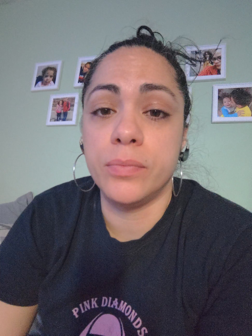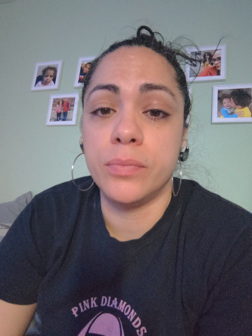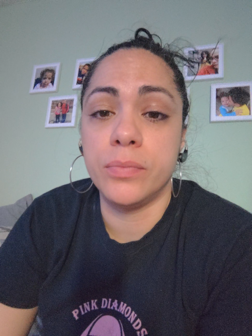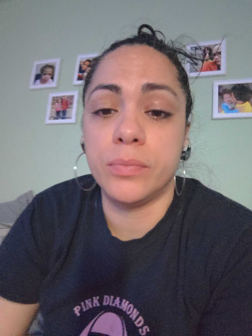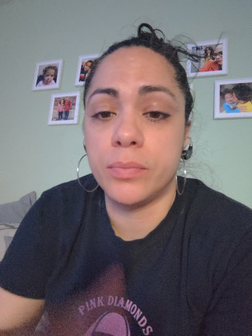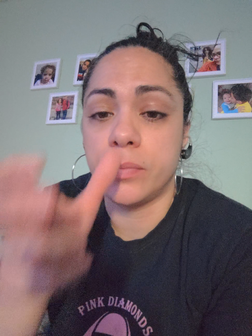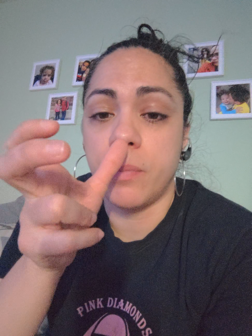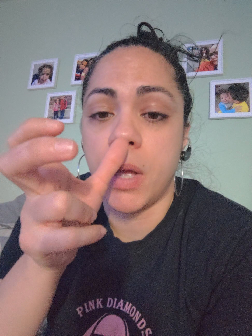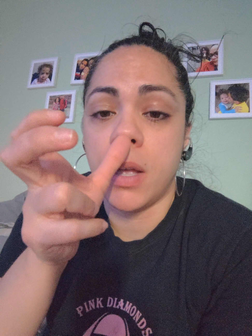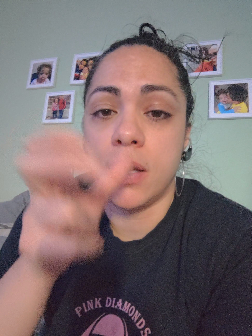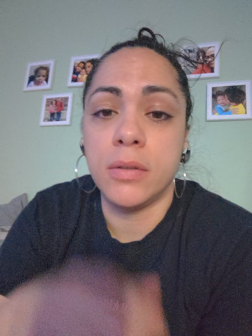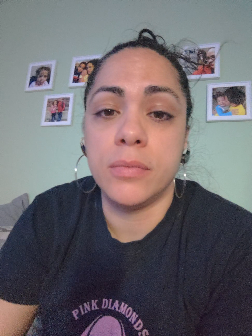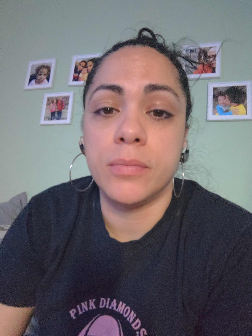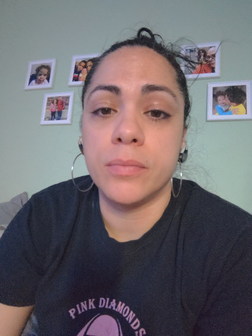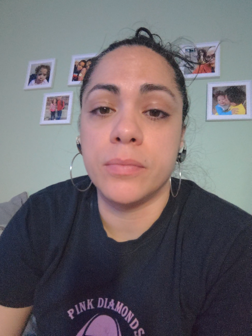bug